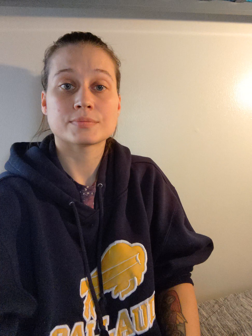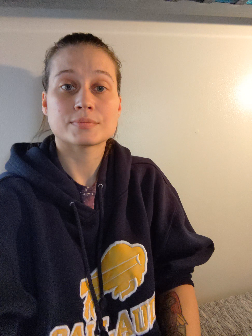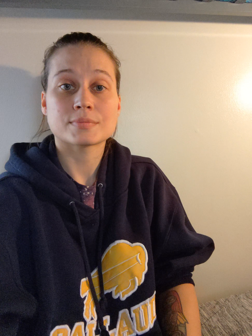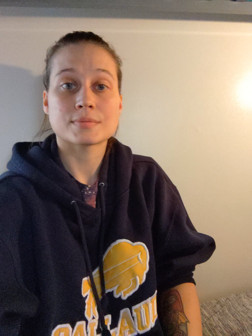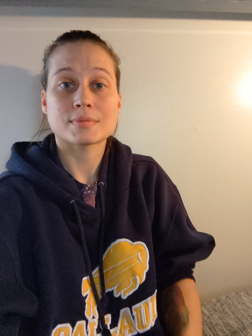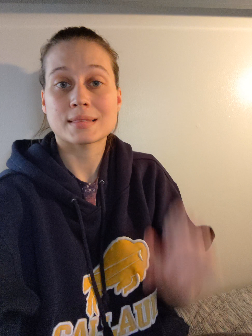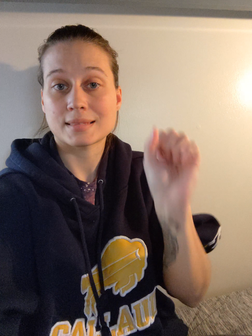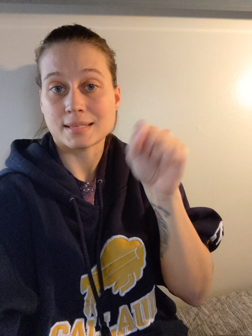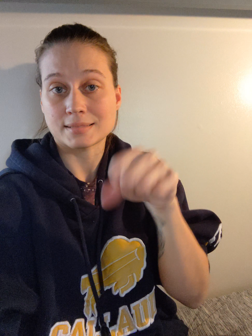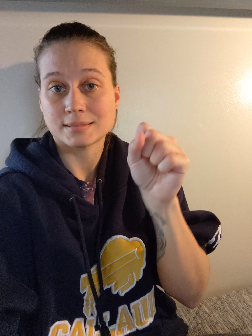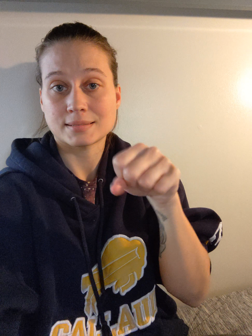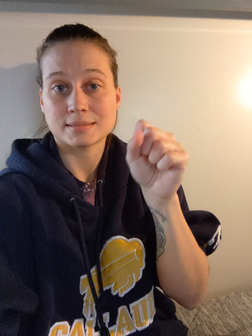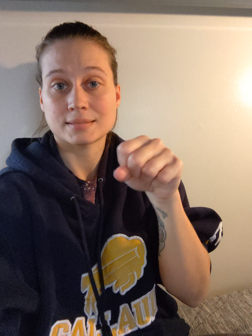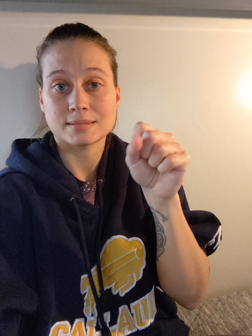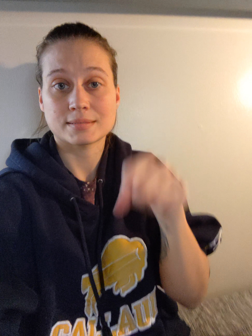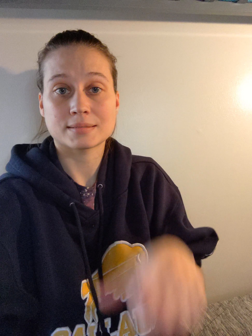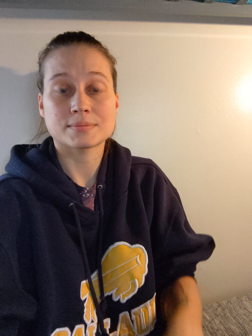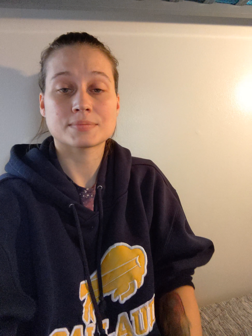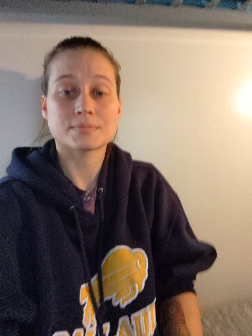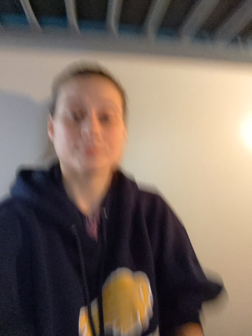yes